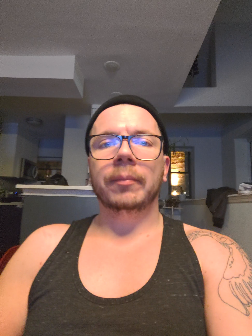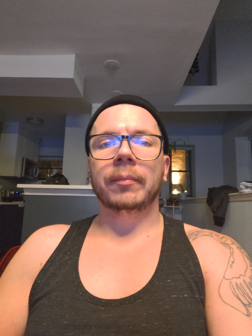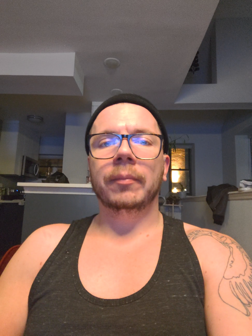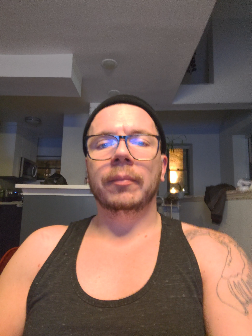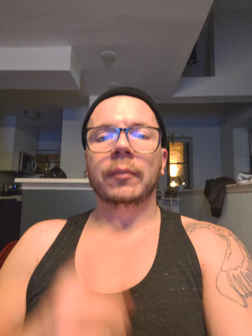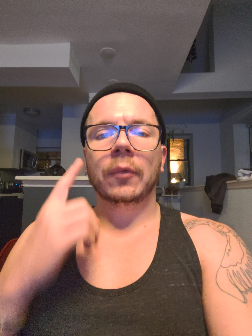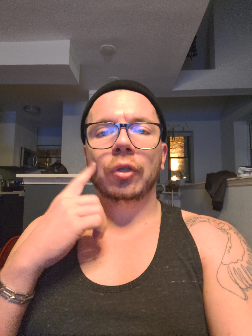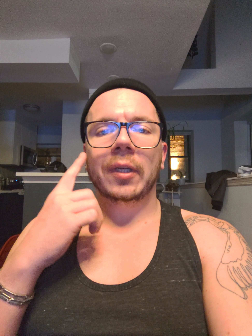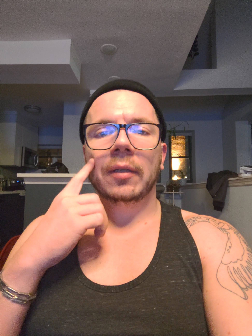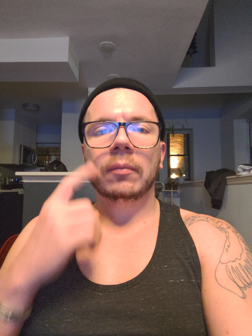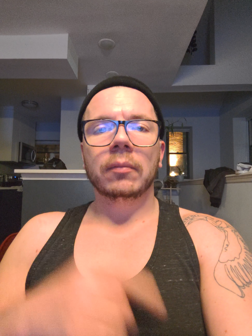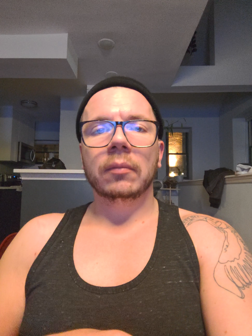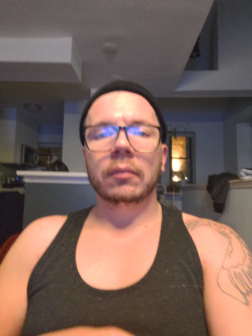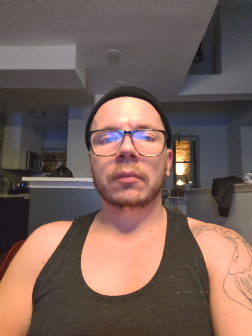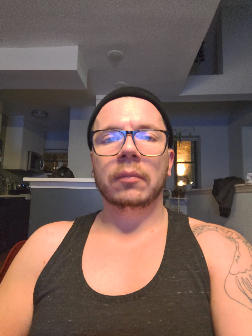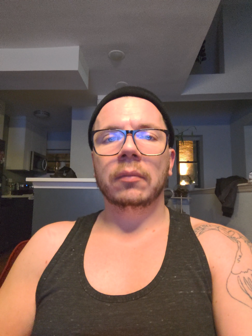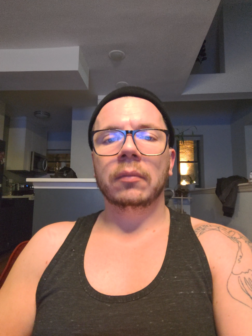cheek